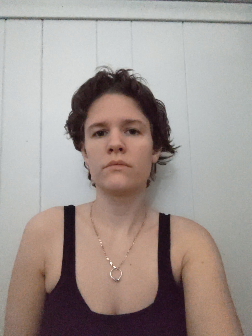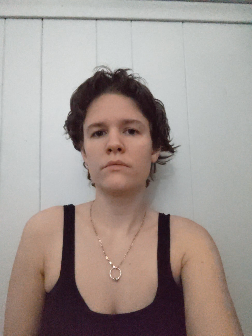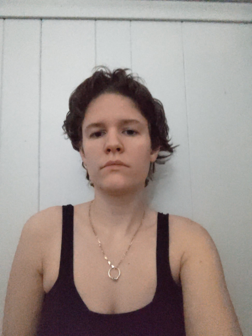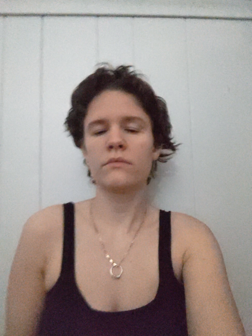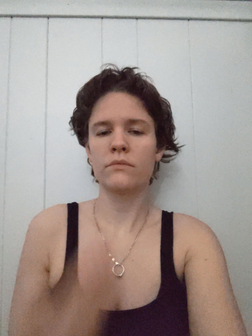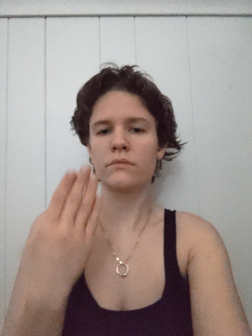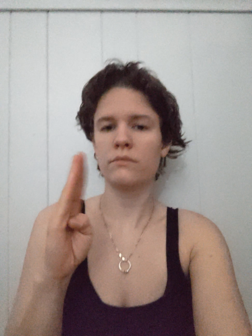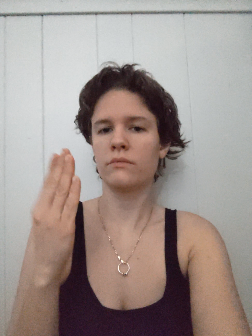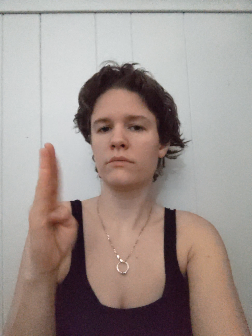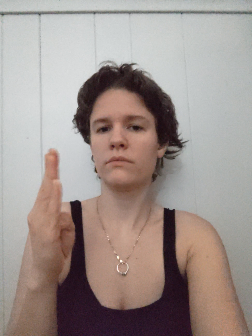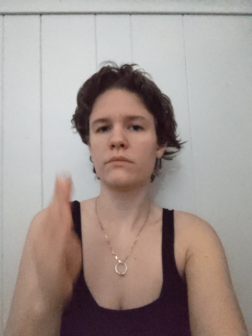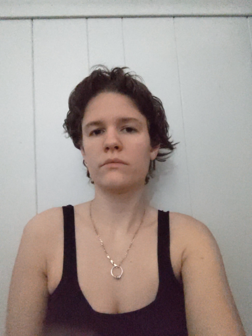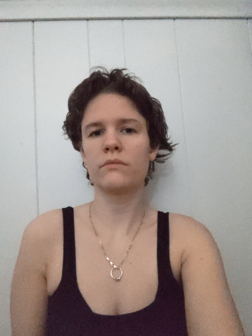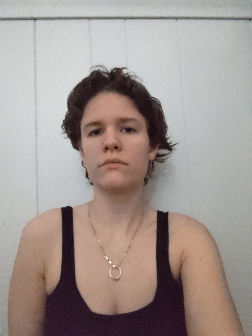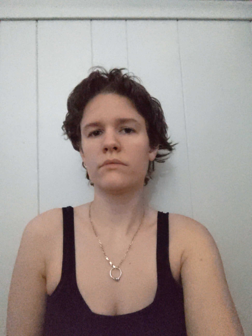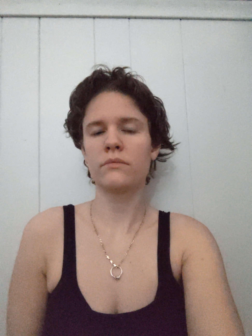blue